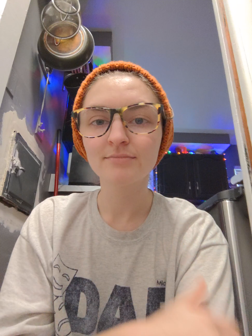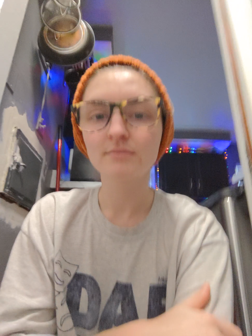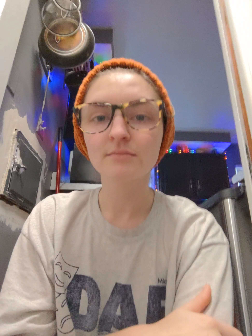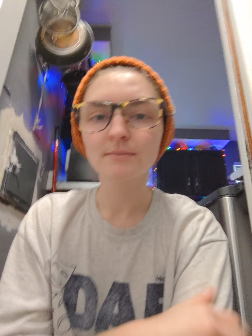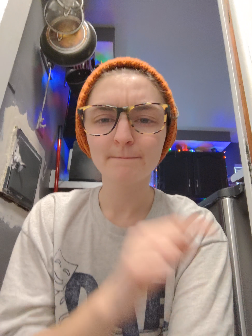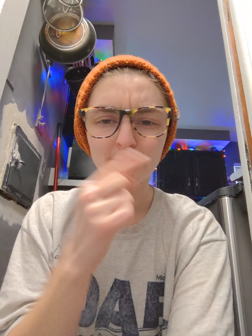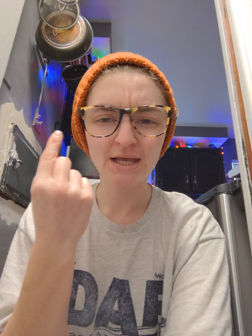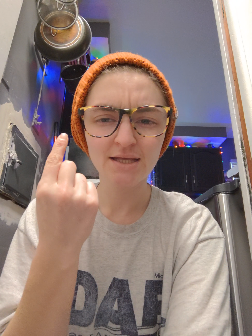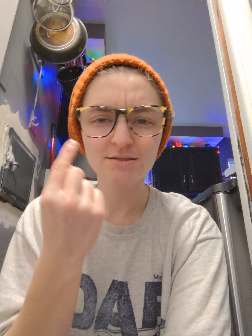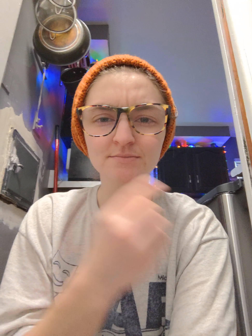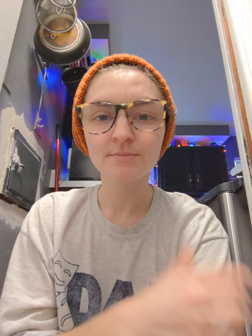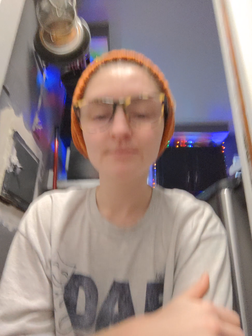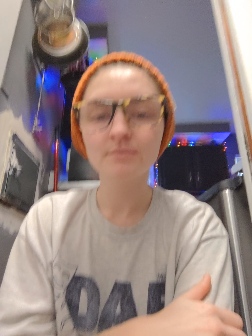black